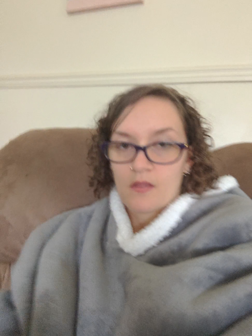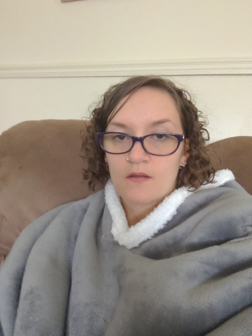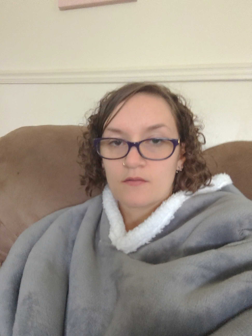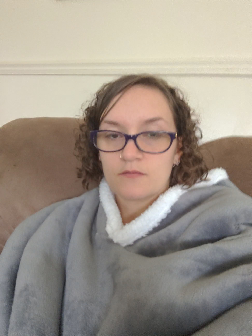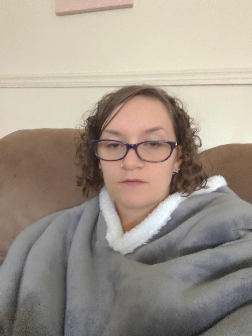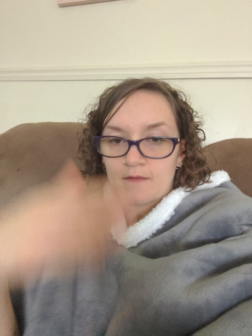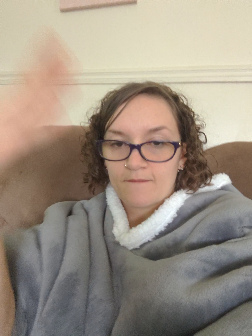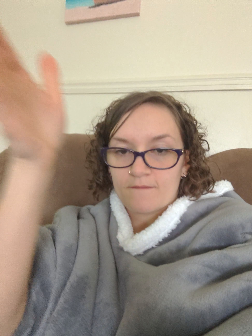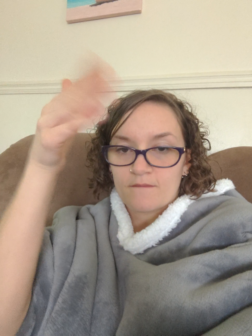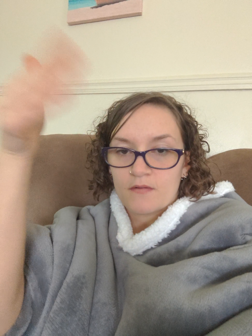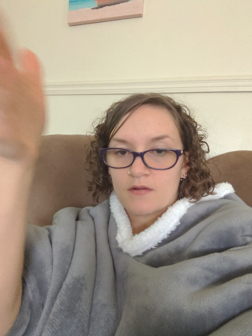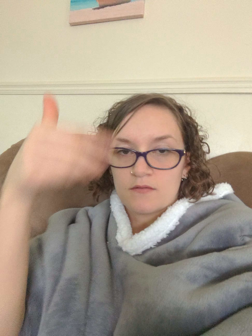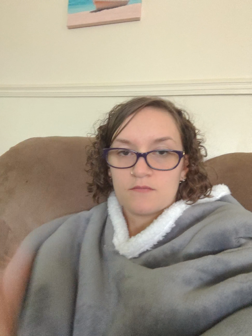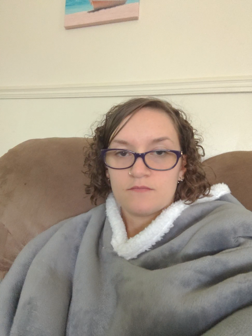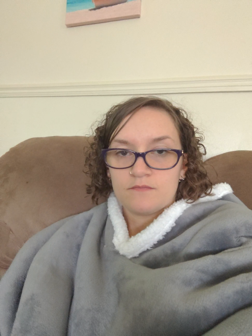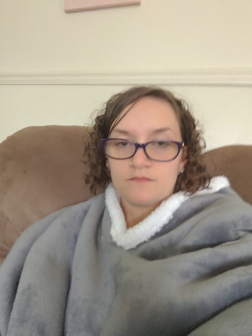flag